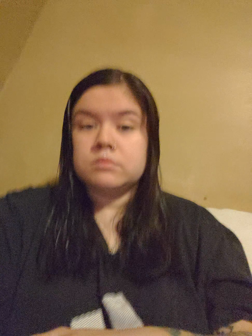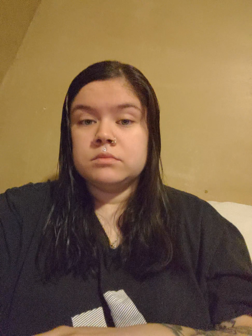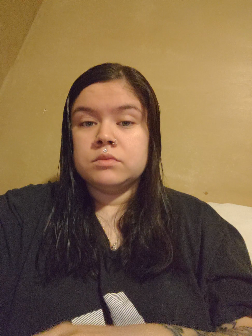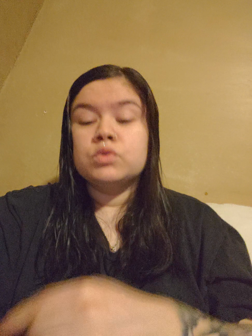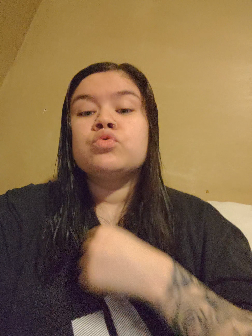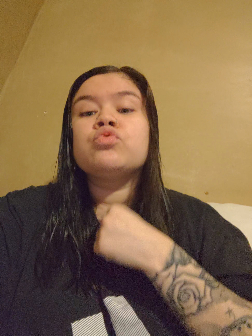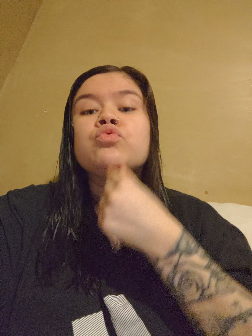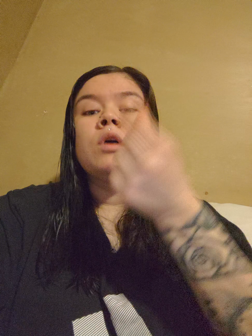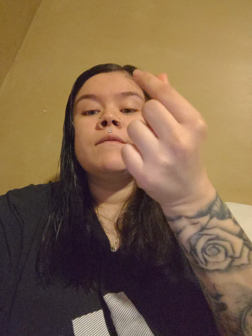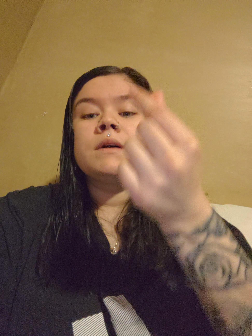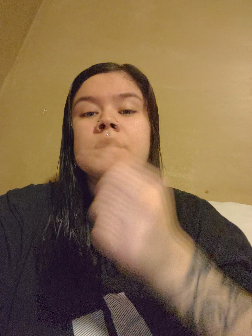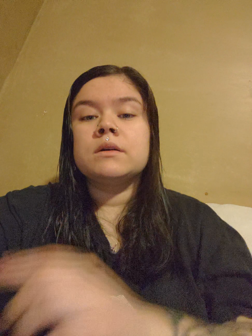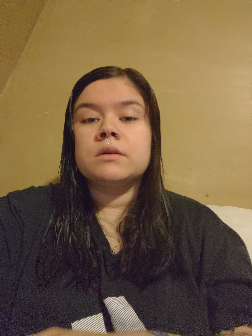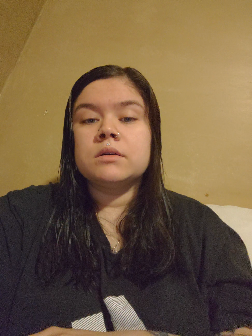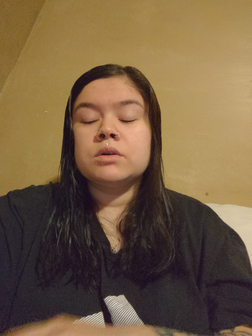giraffe